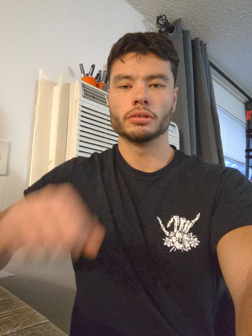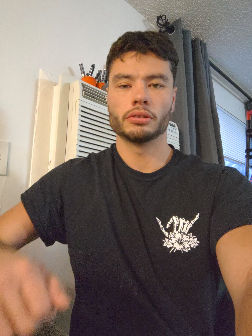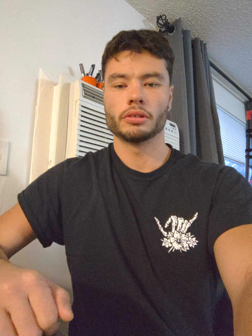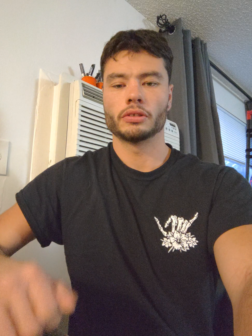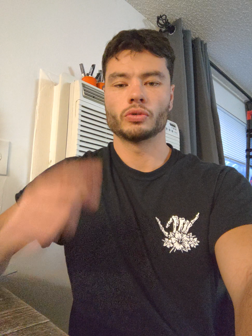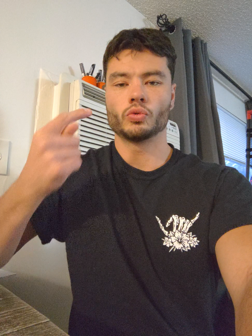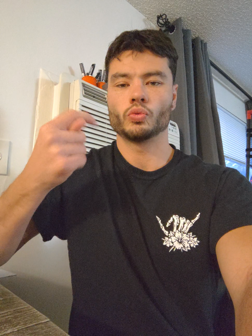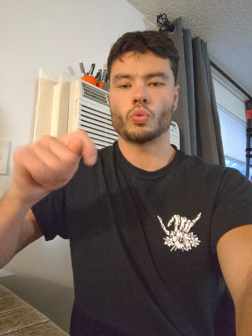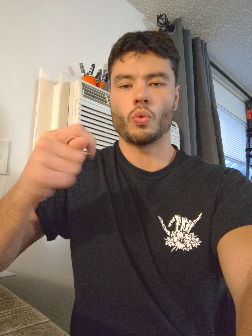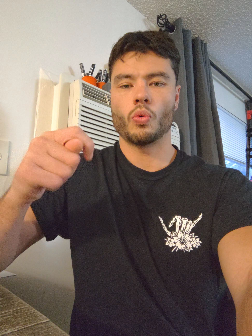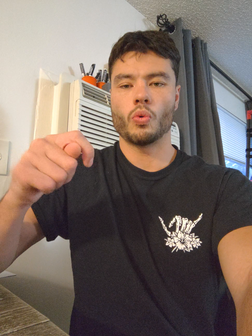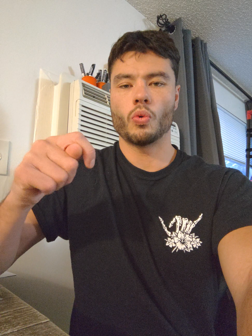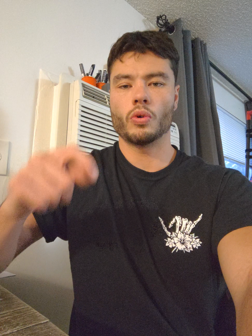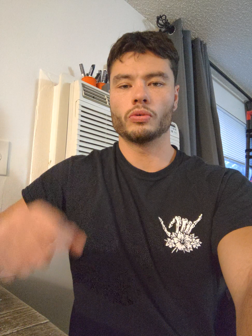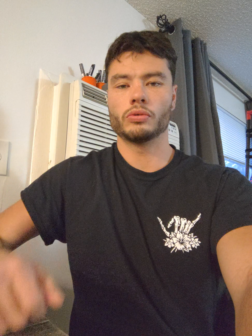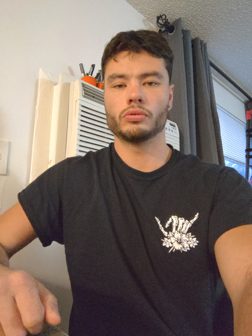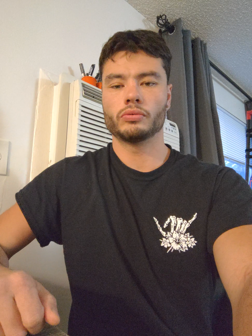toy